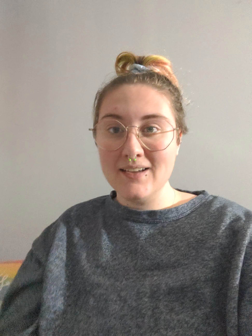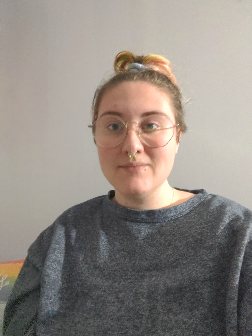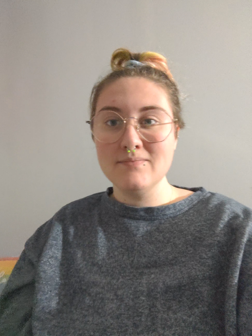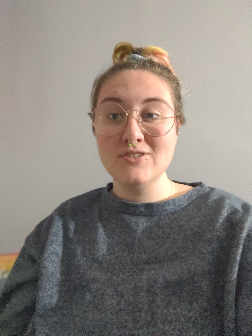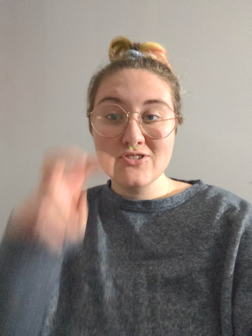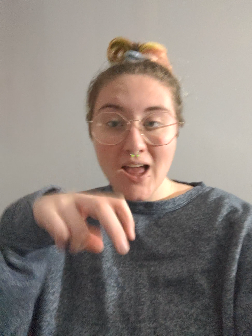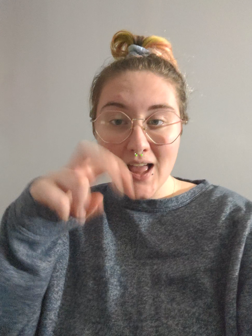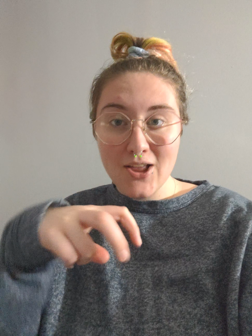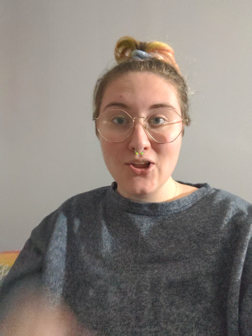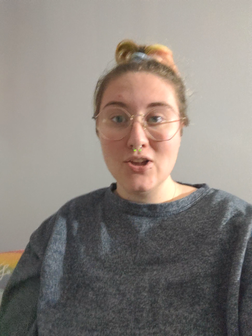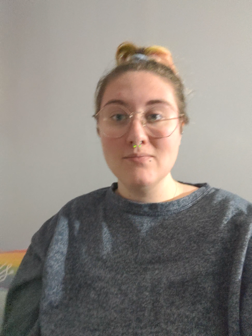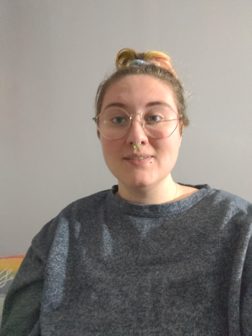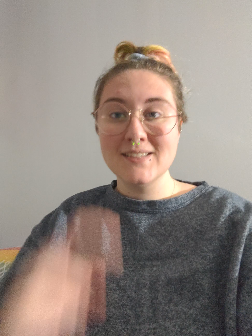chair